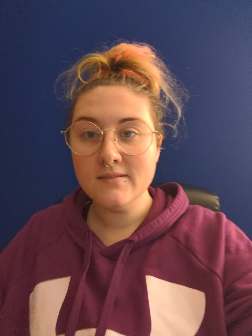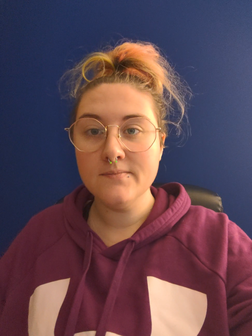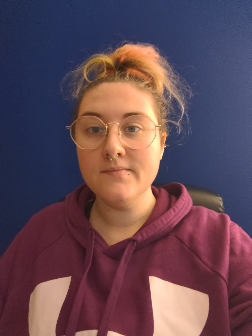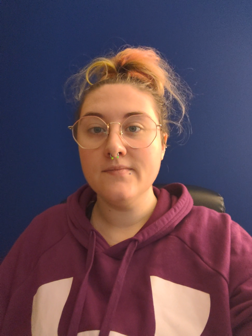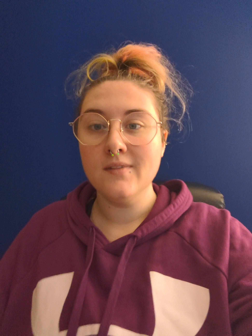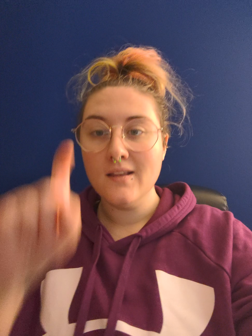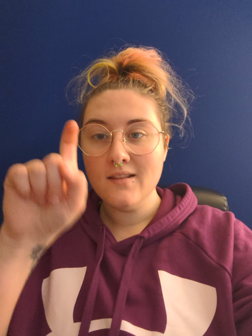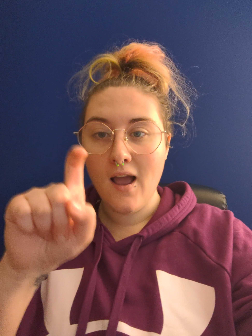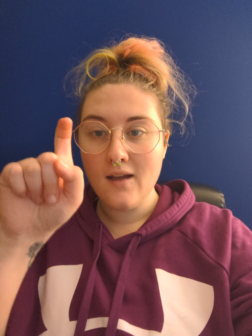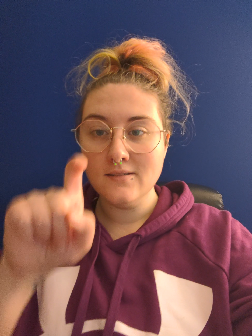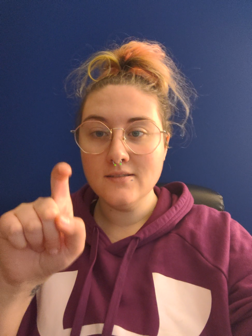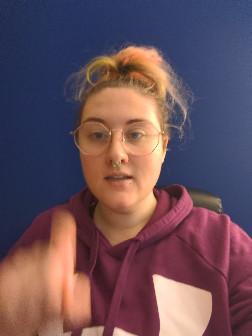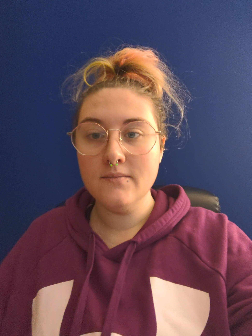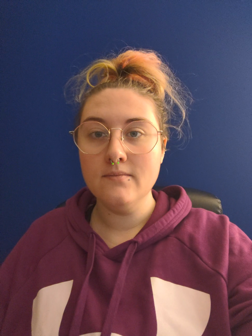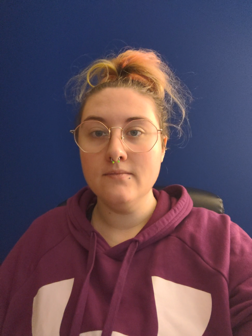closet